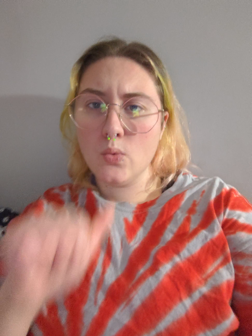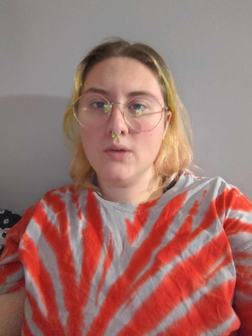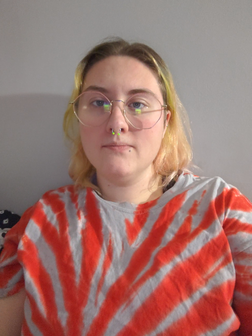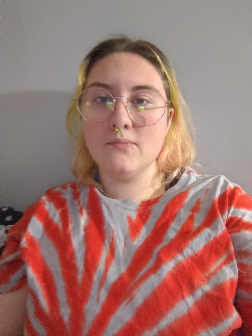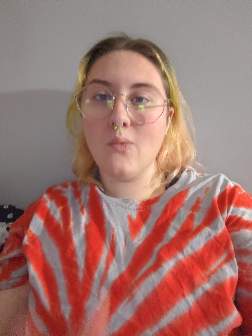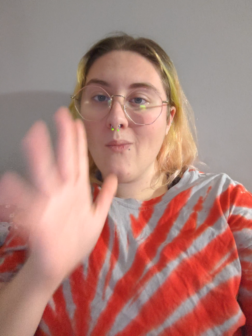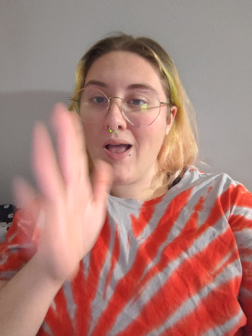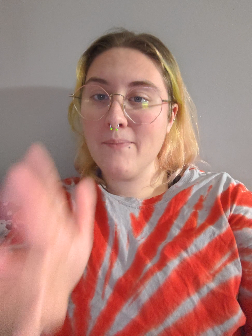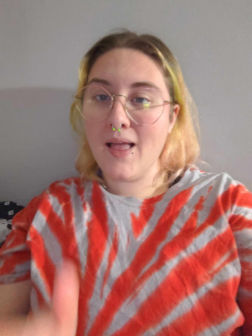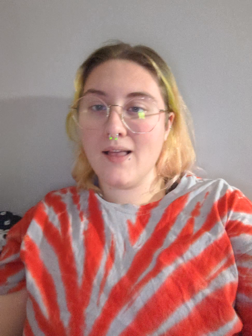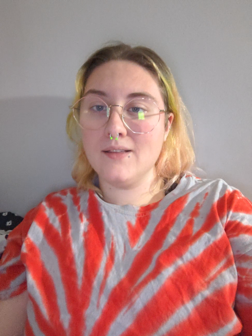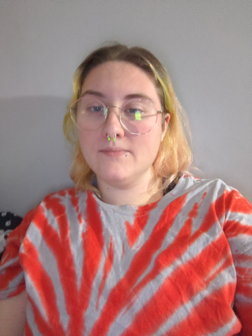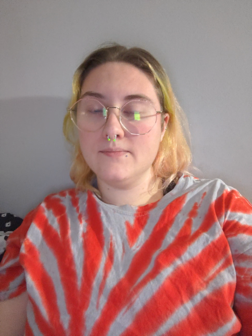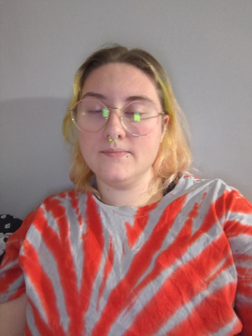grandma